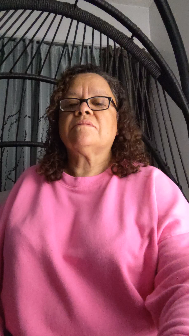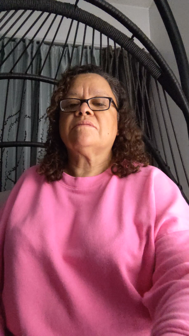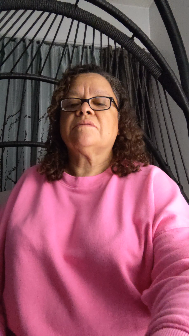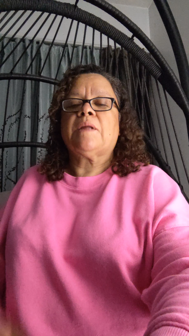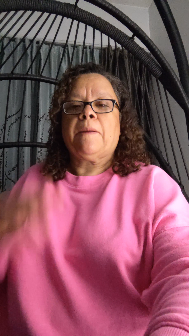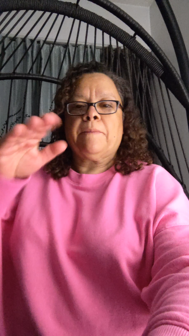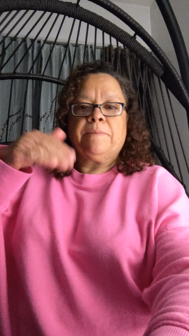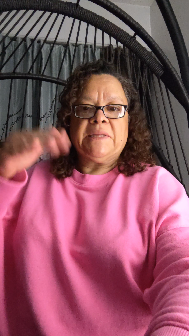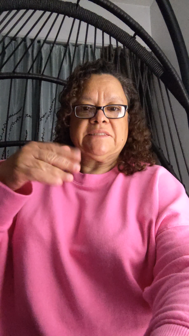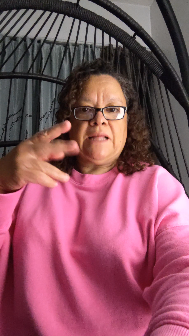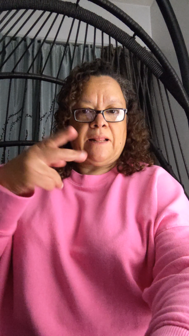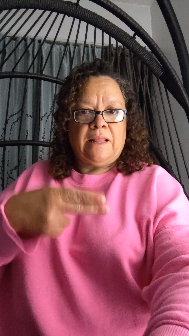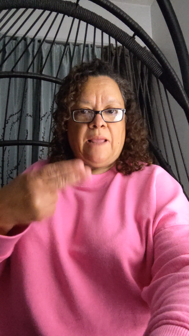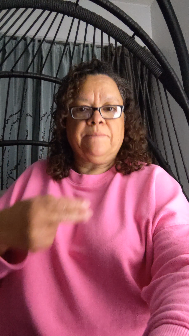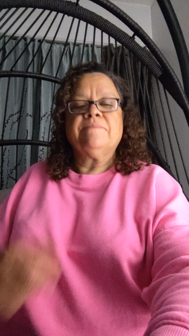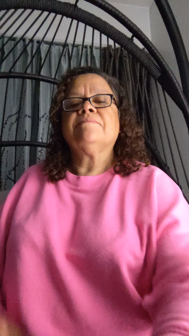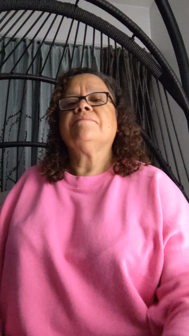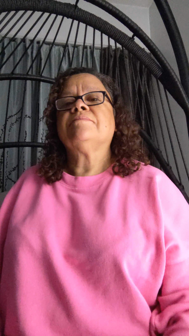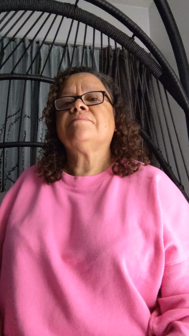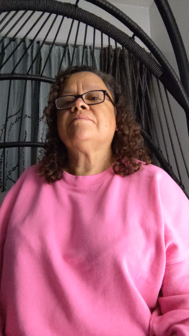pet's name